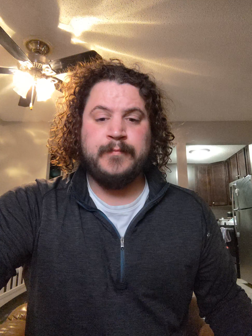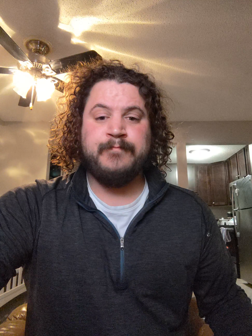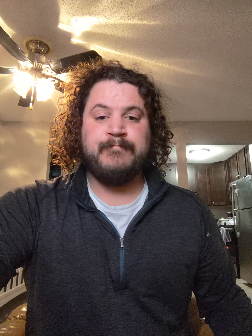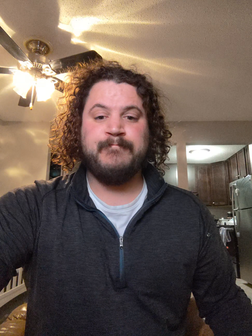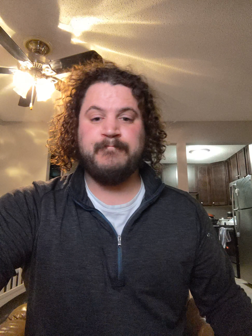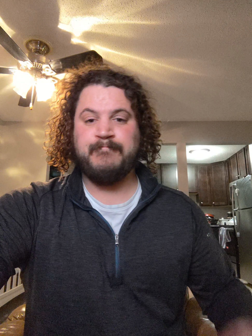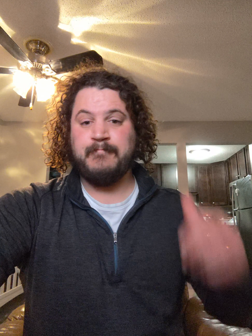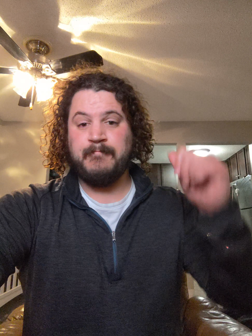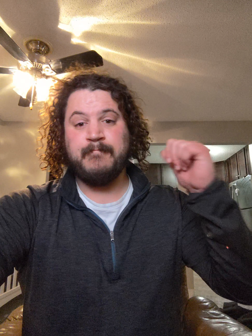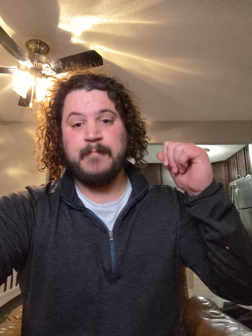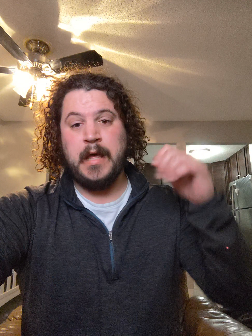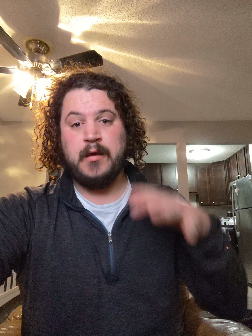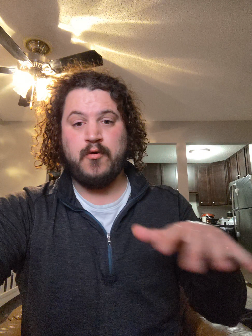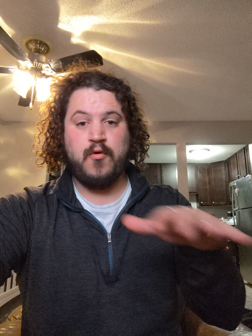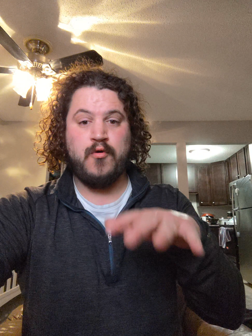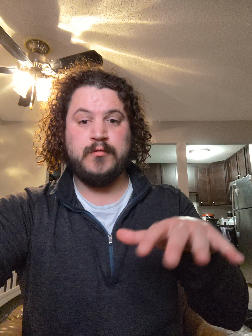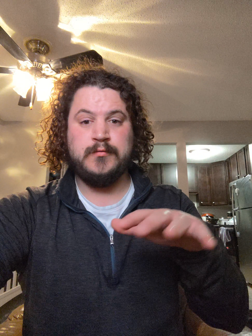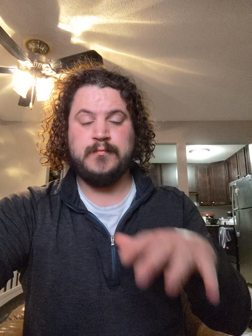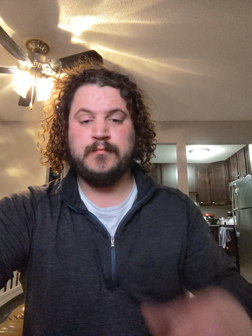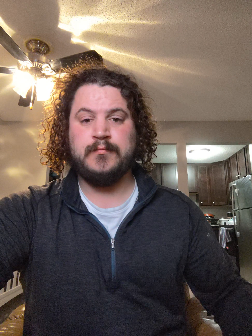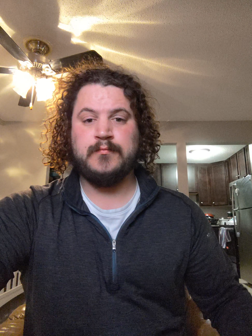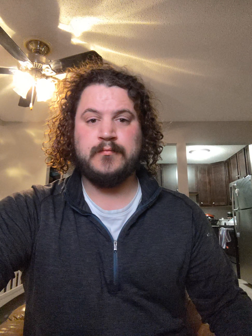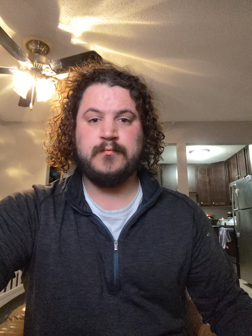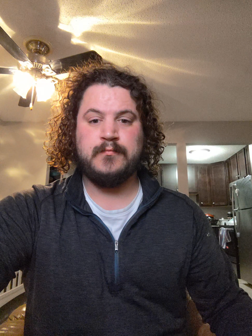backyard